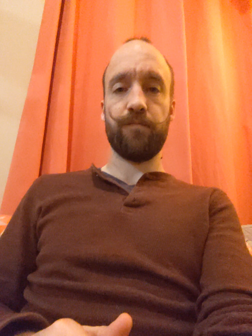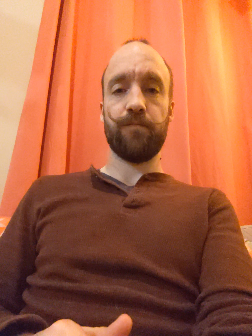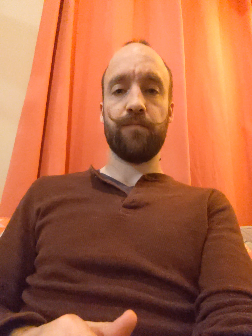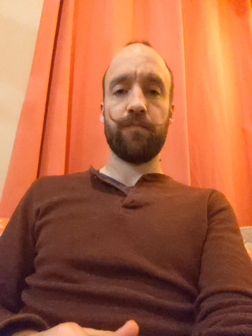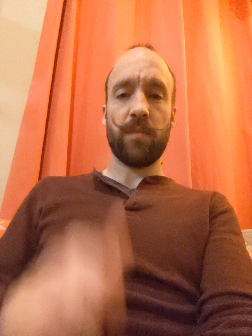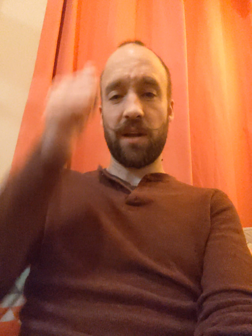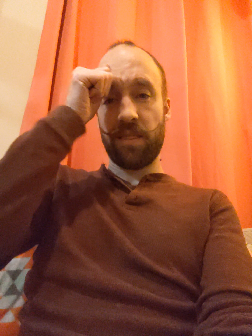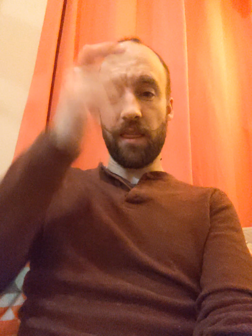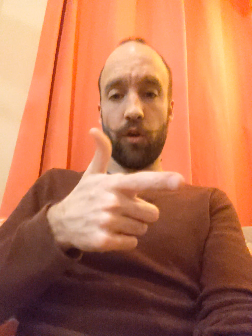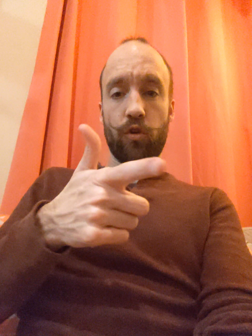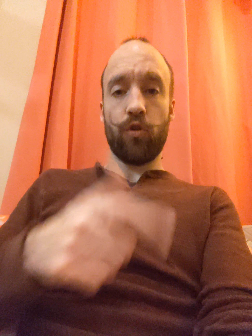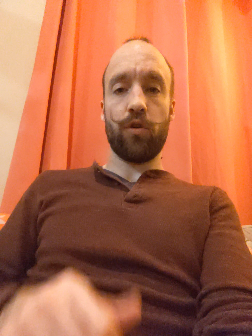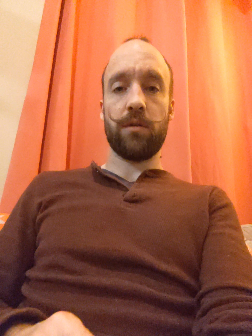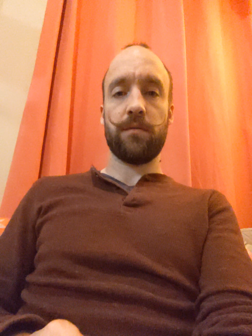brother